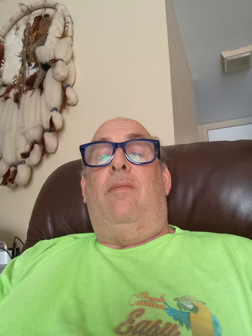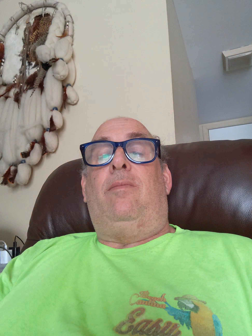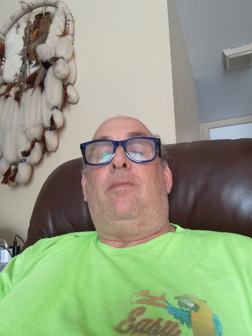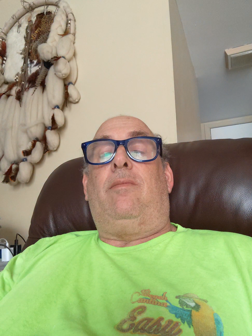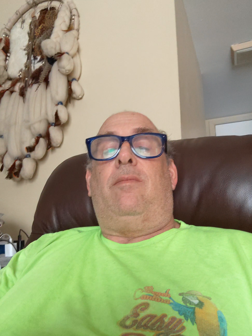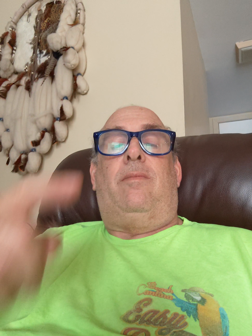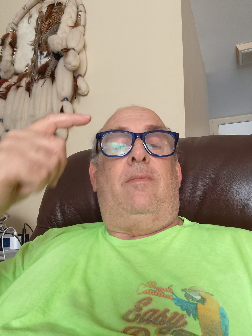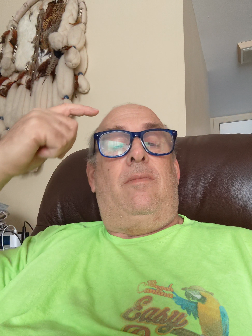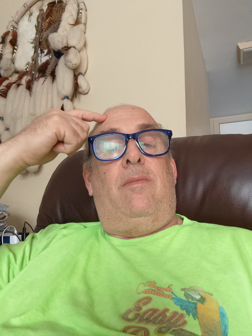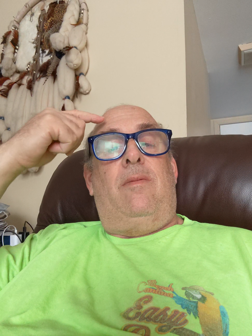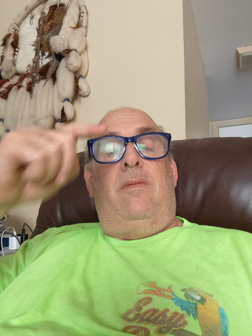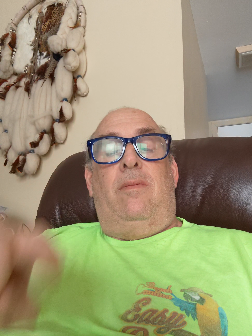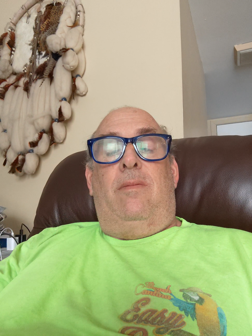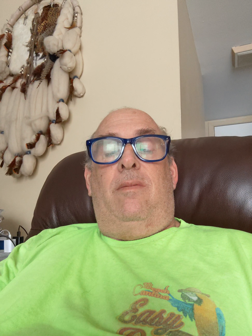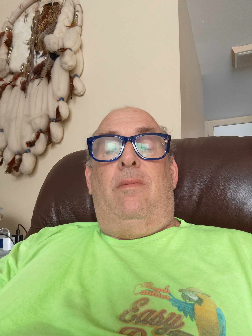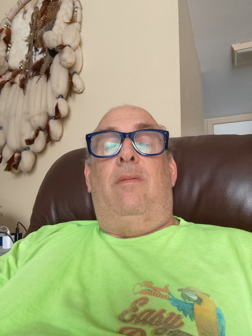penny